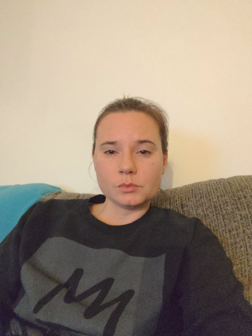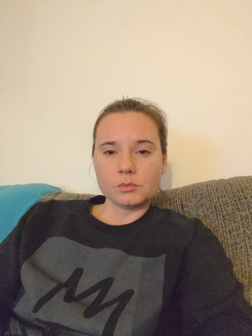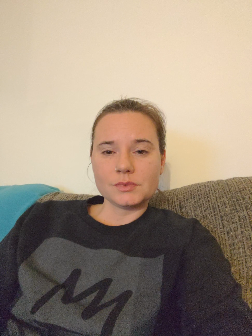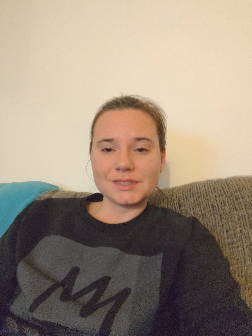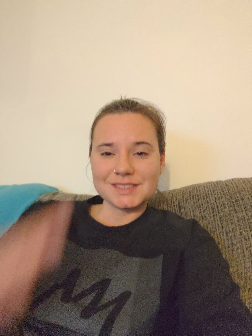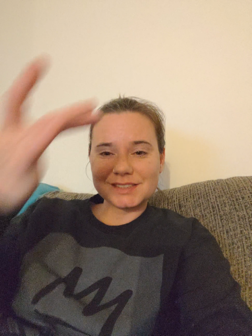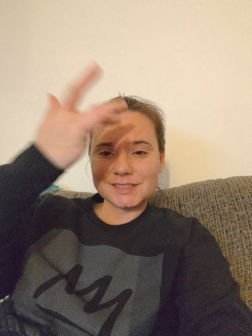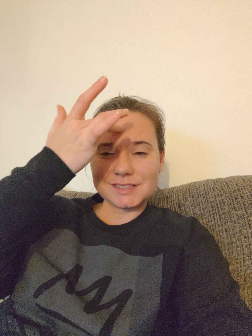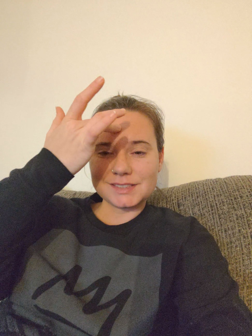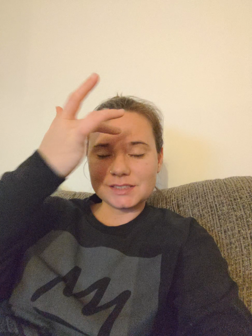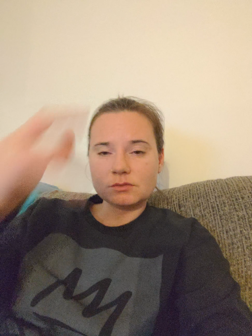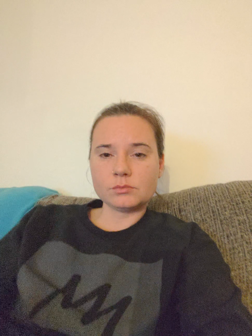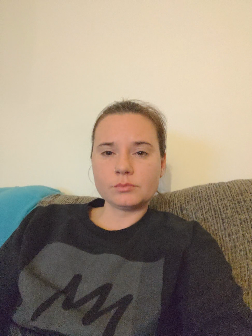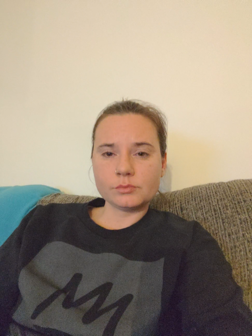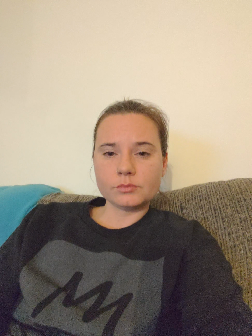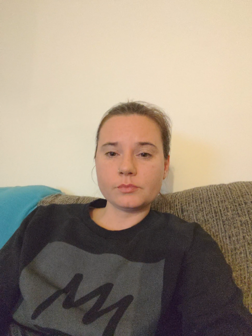sick